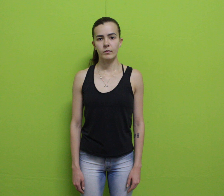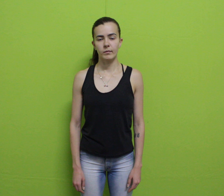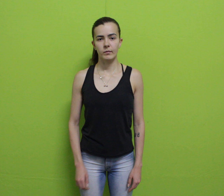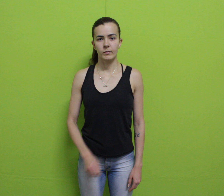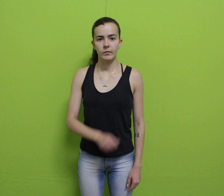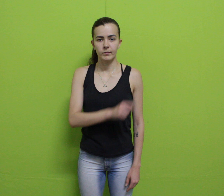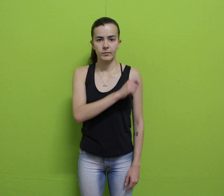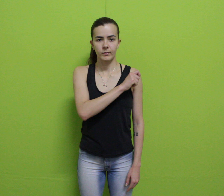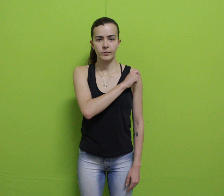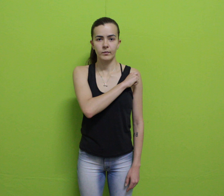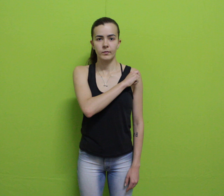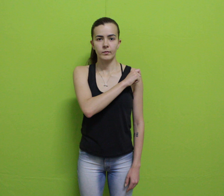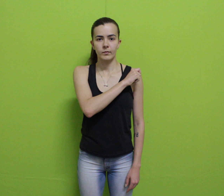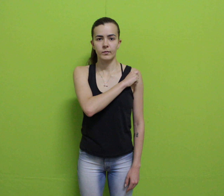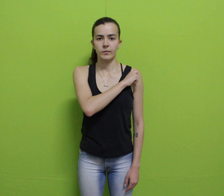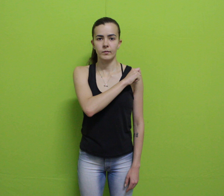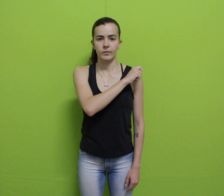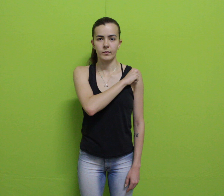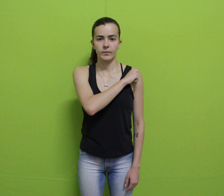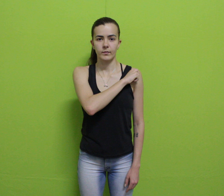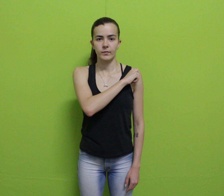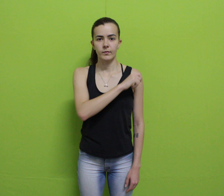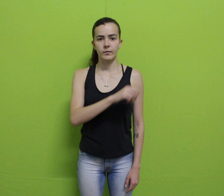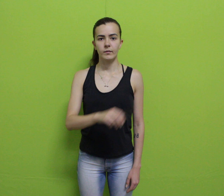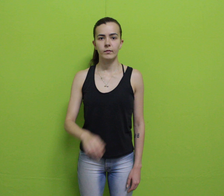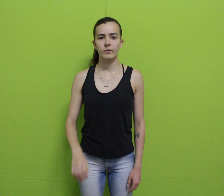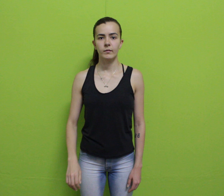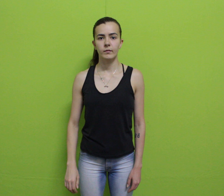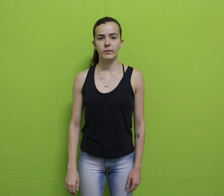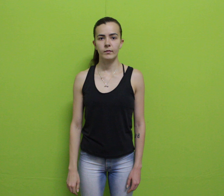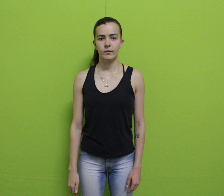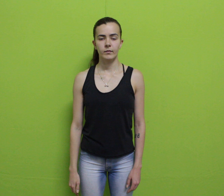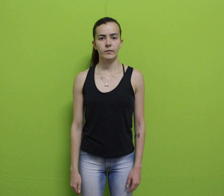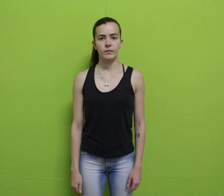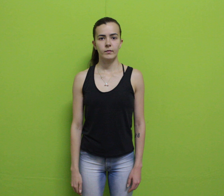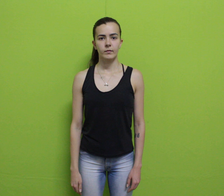aluno